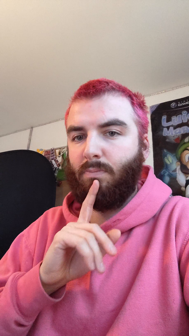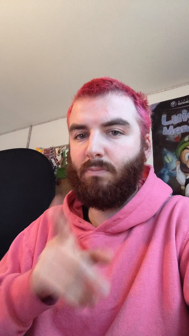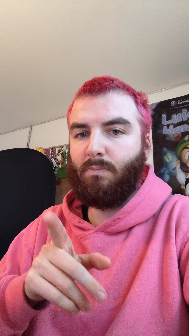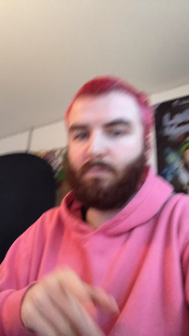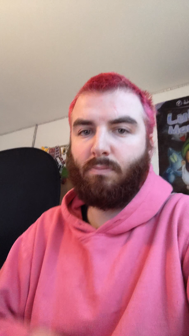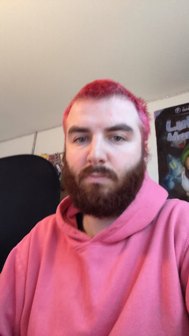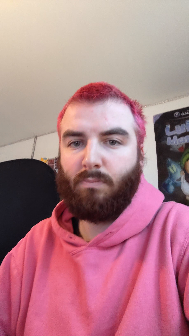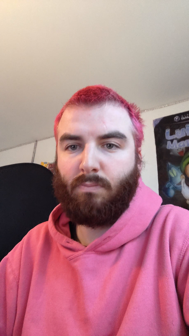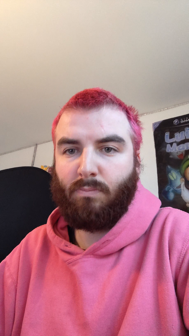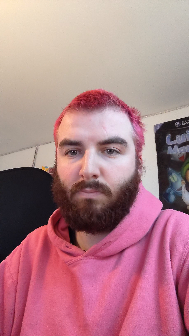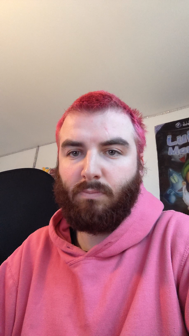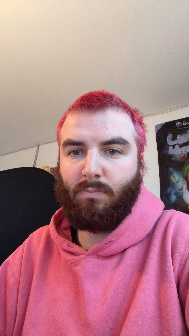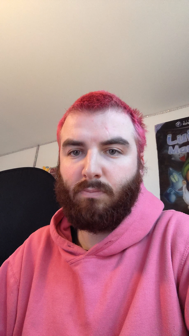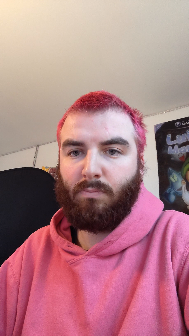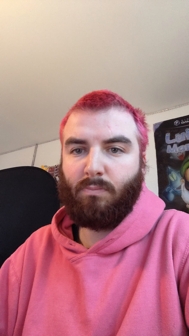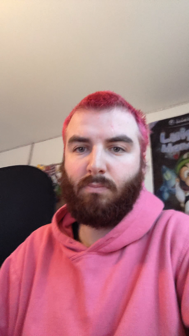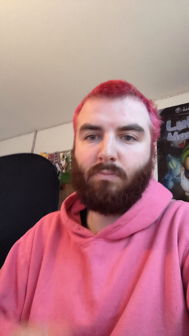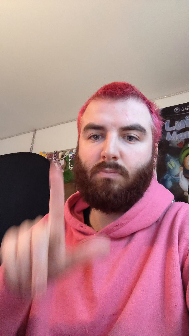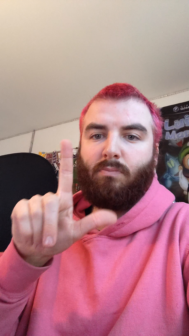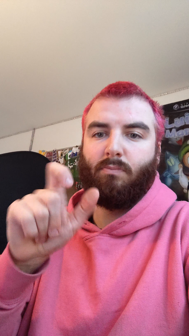leg